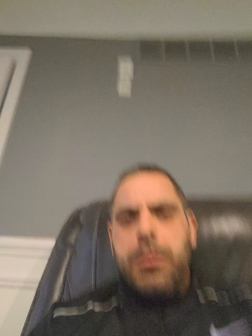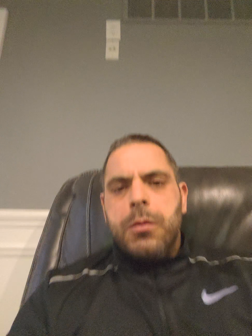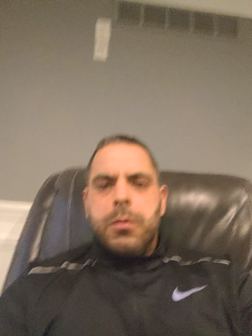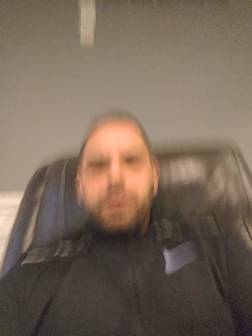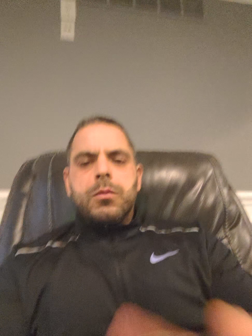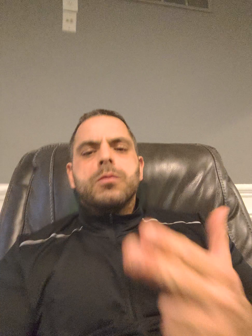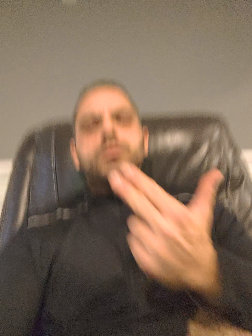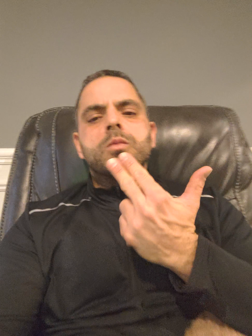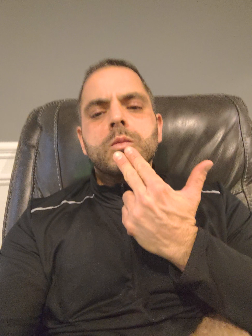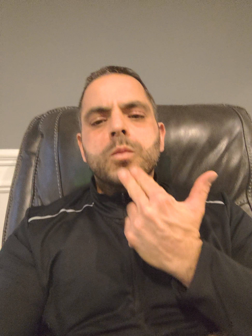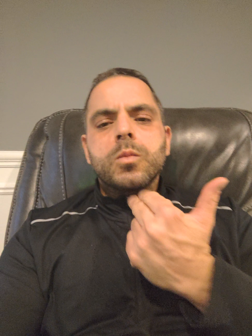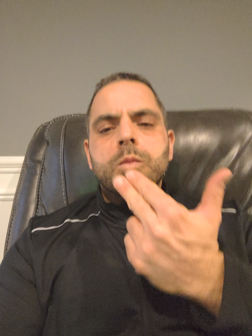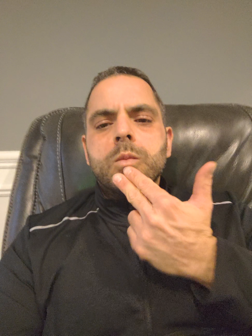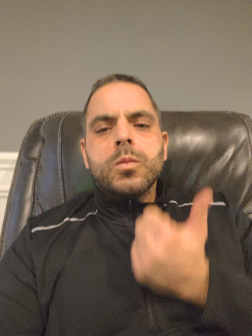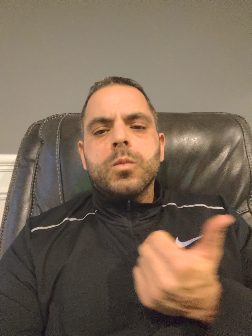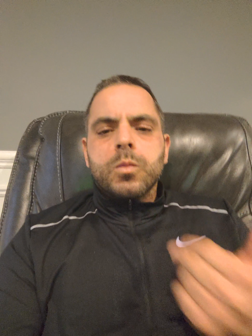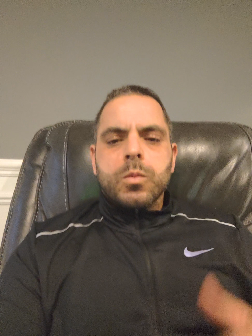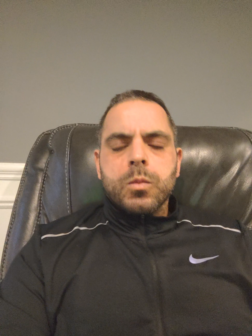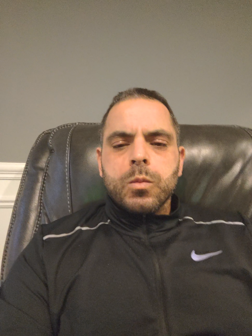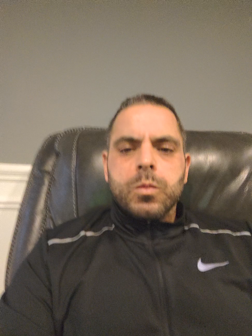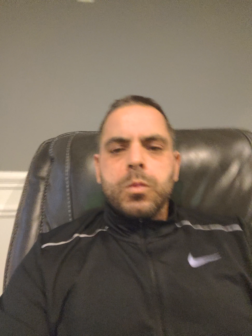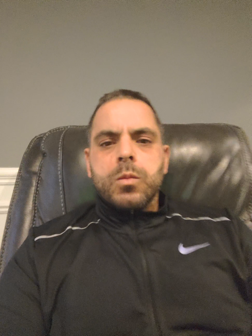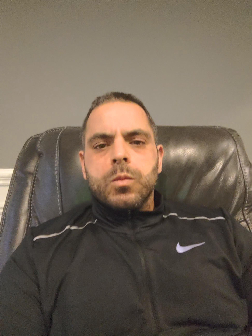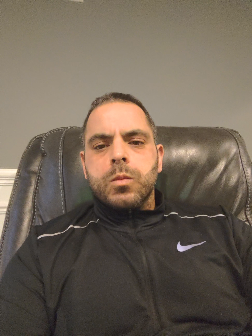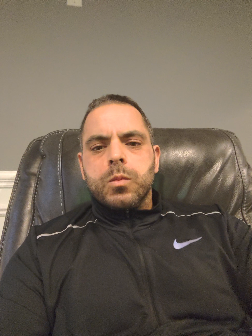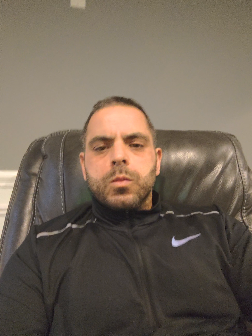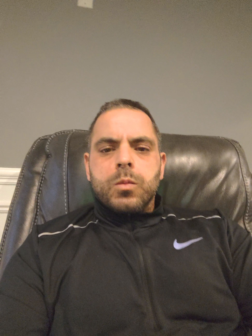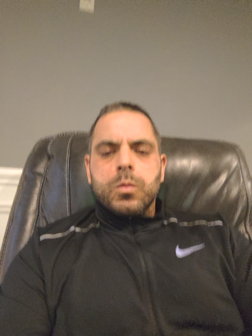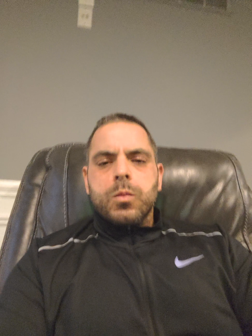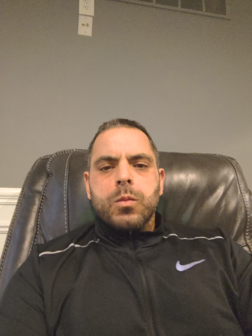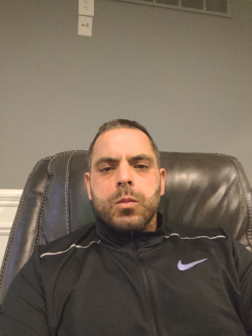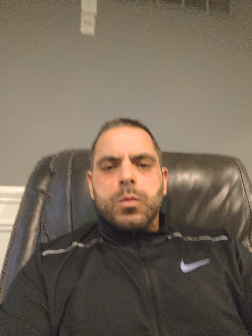cute